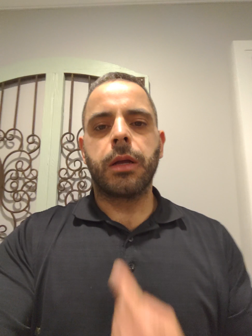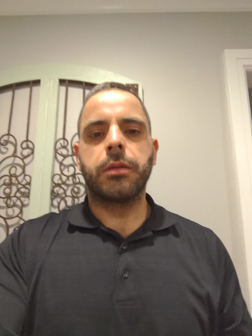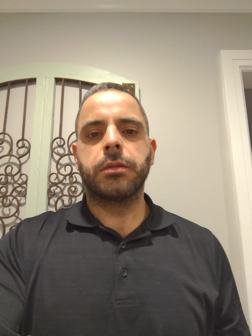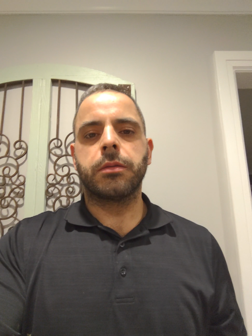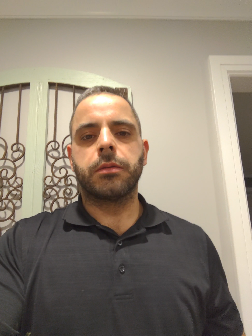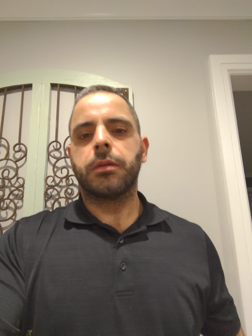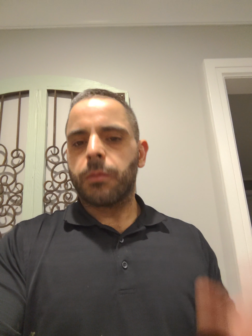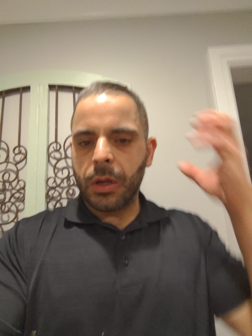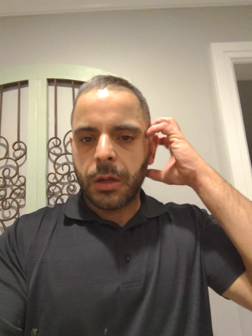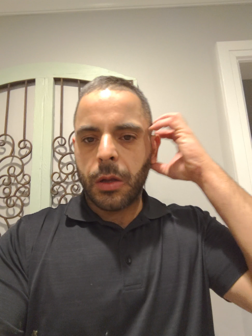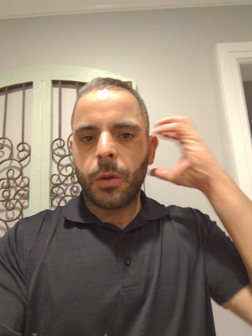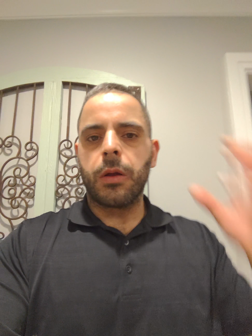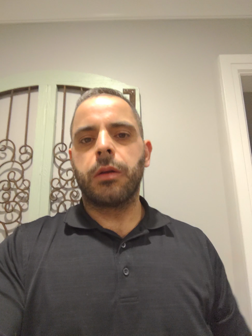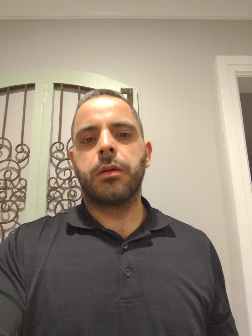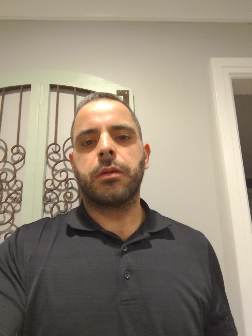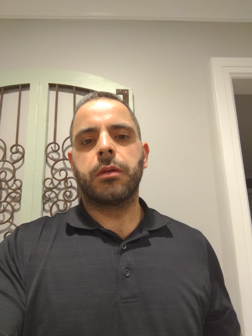radio